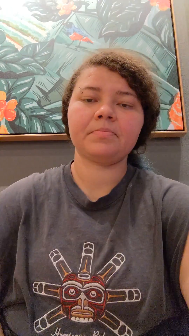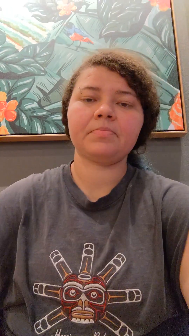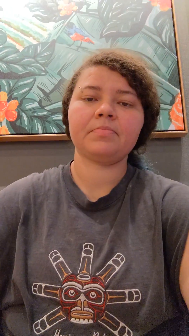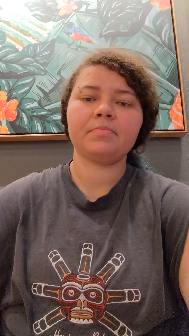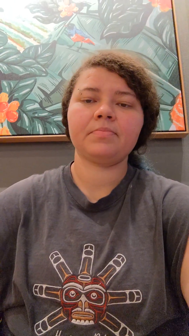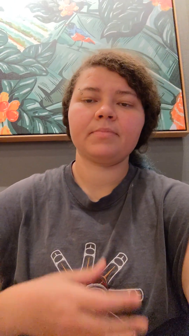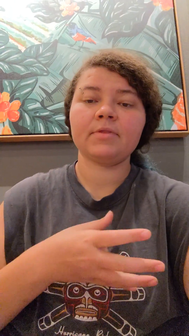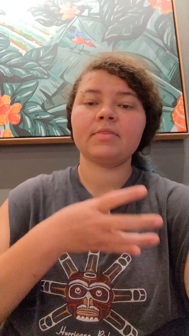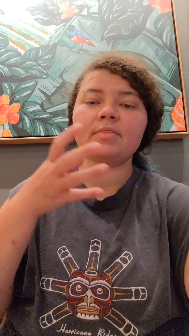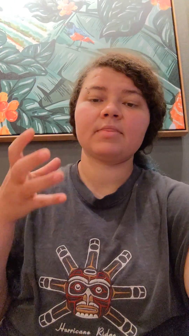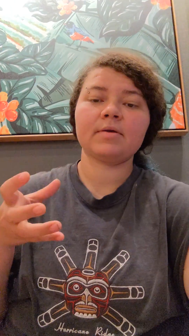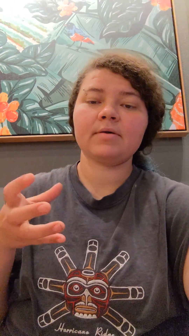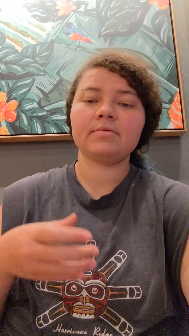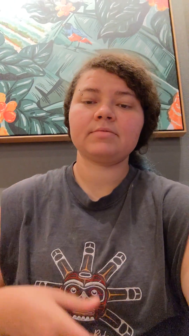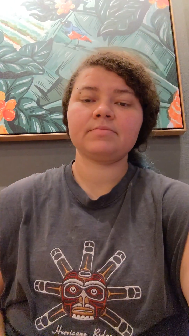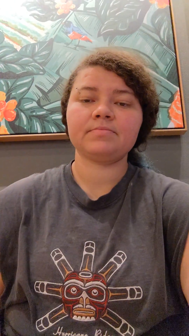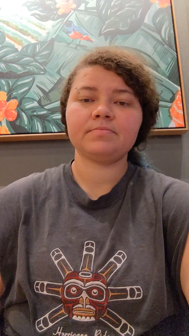a lot